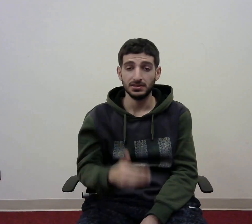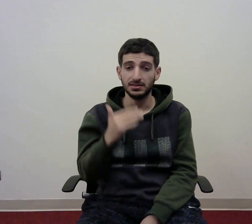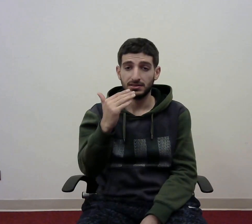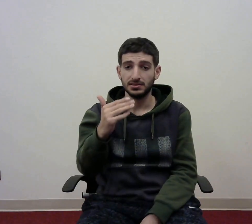siz